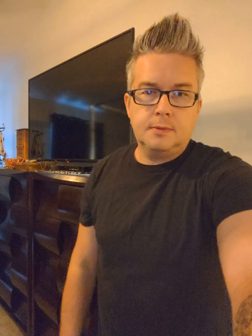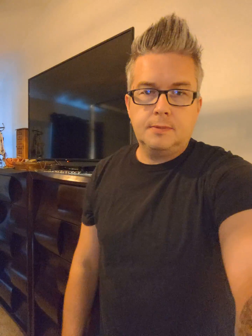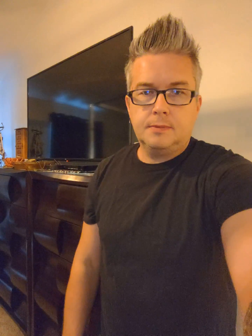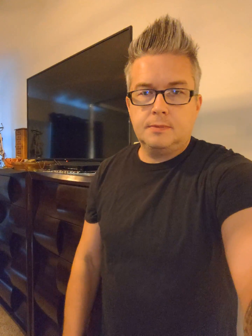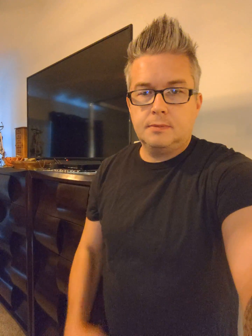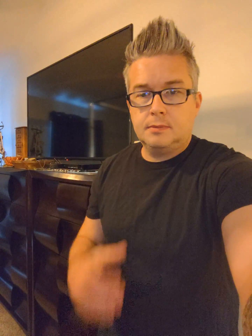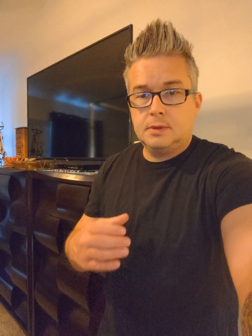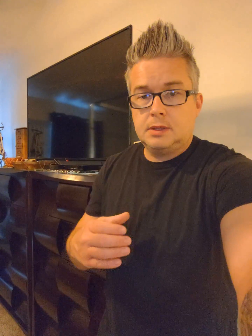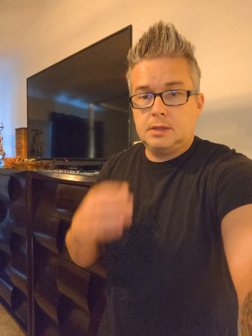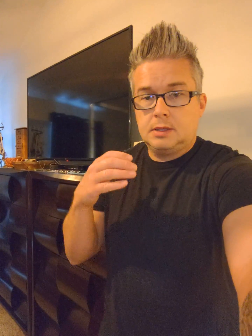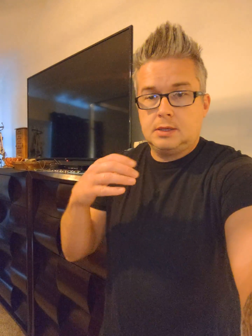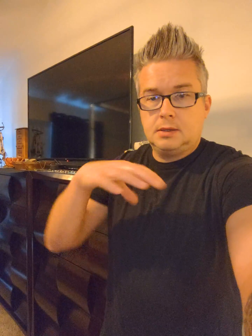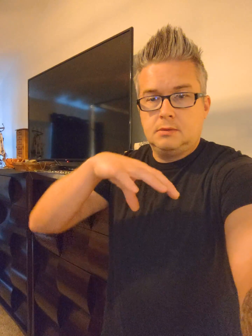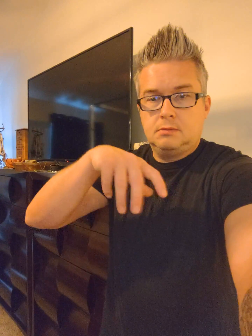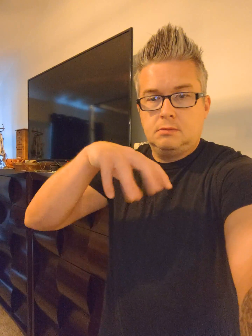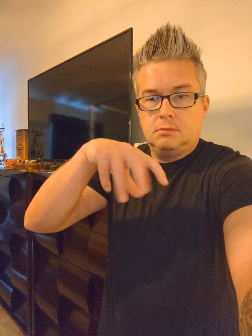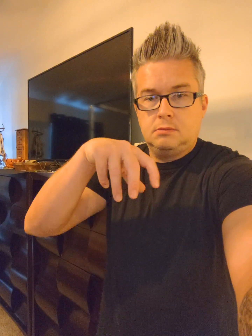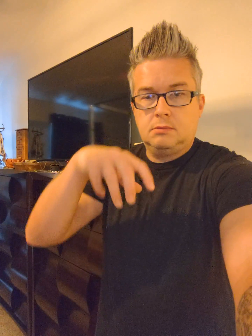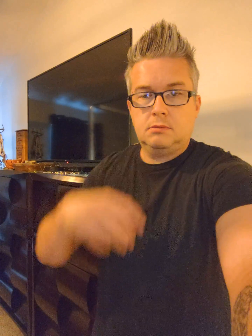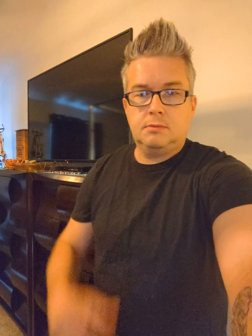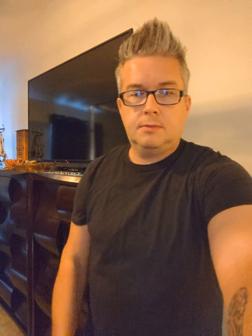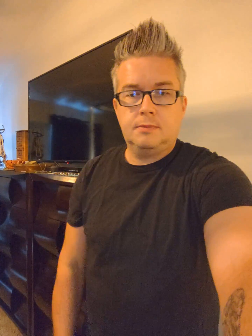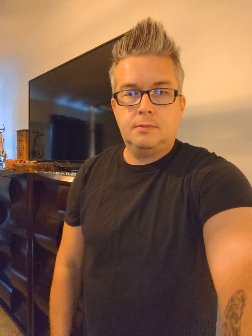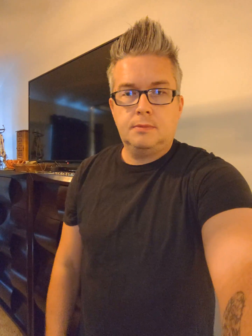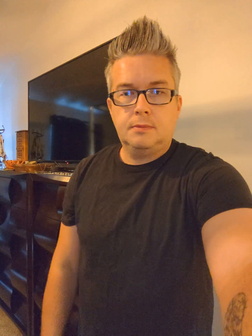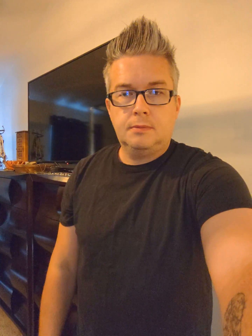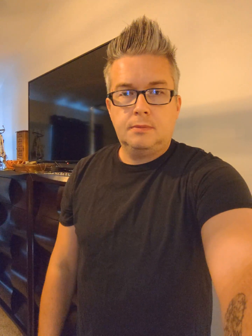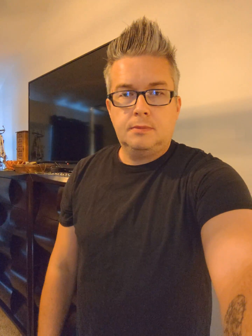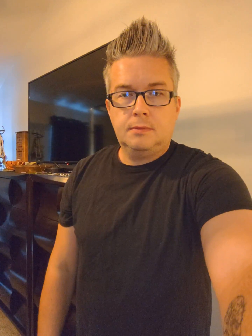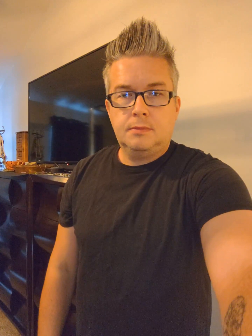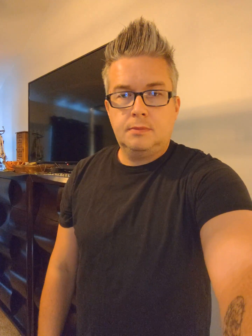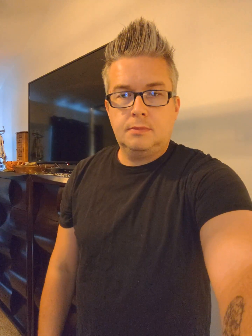jar